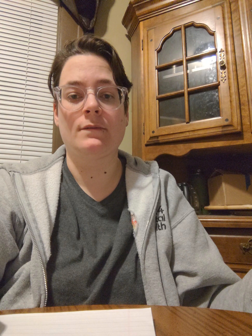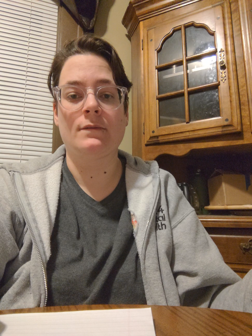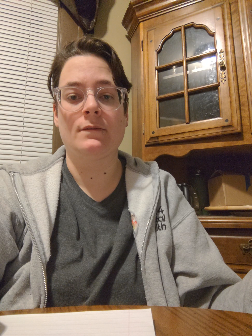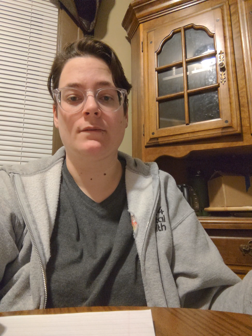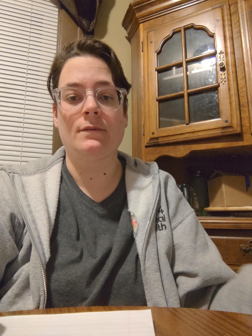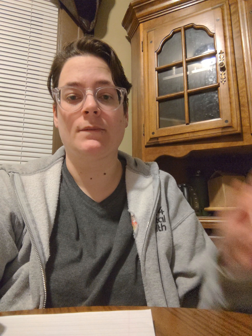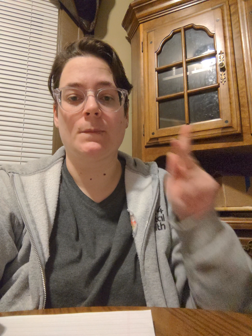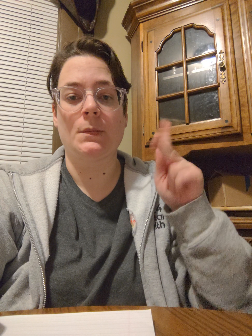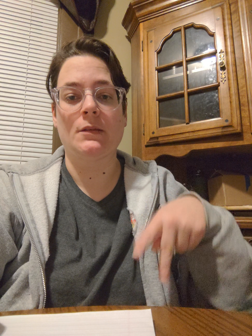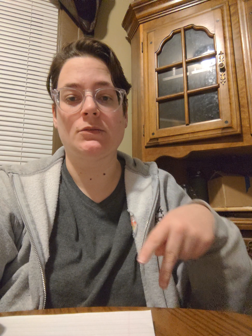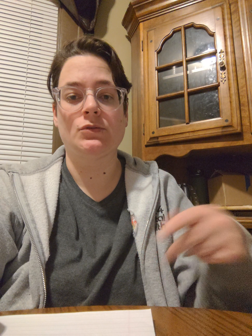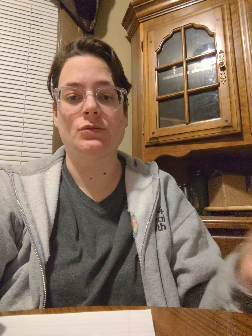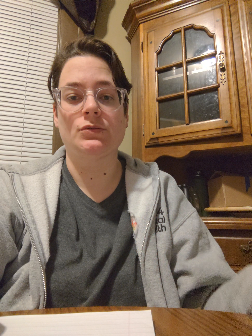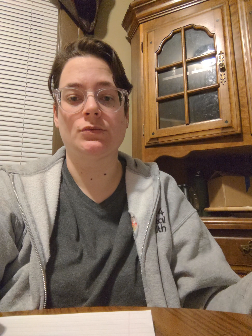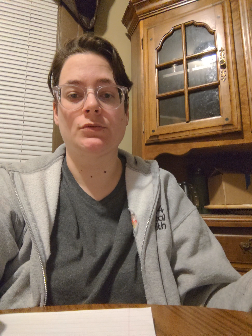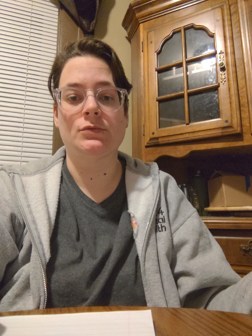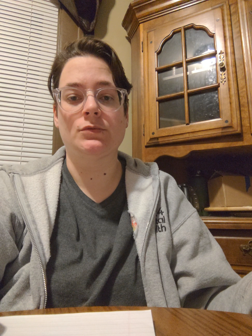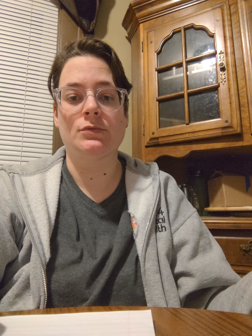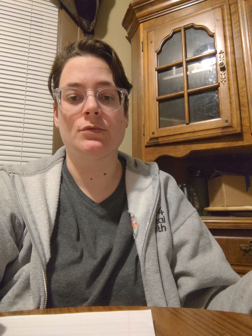person